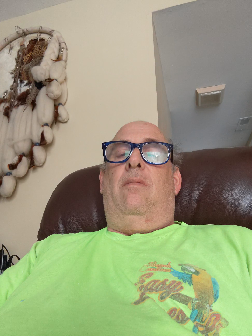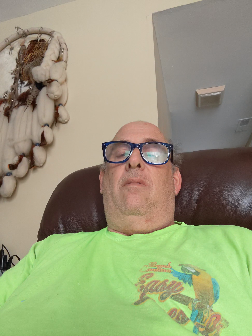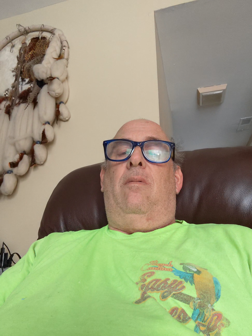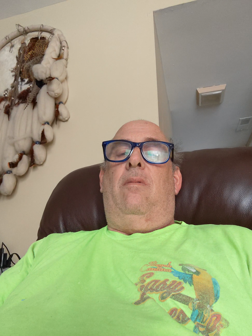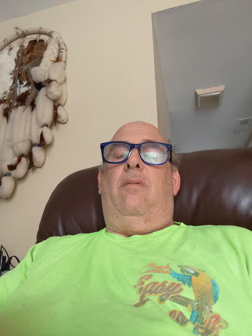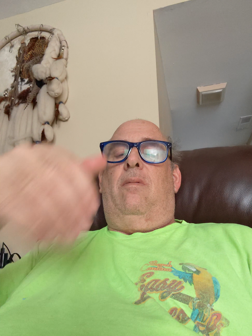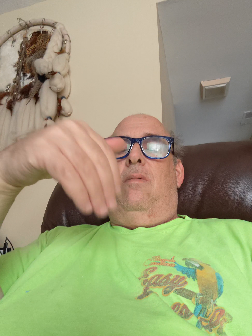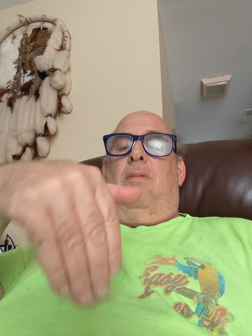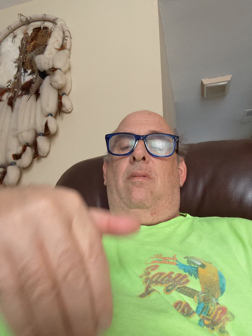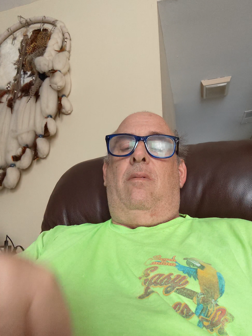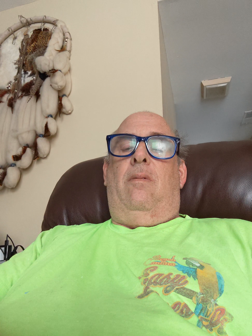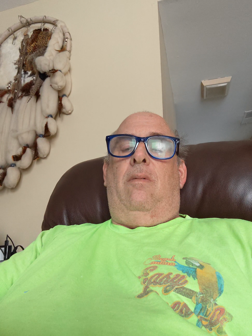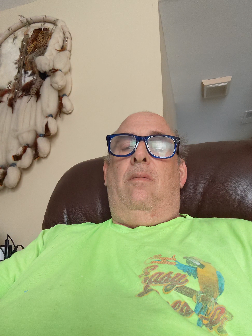night